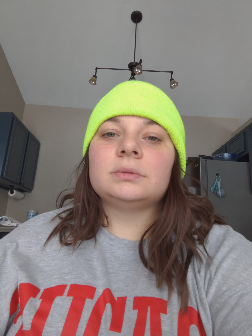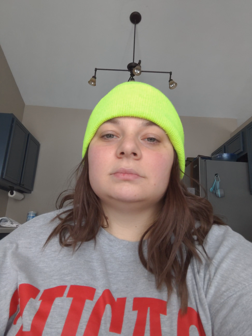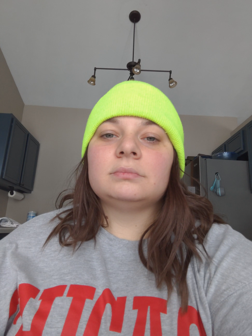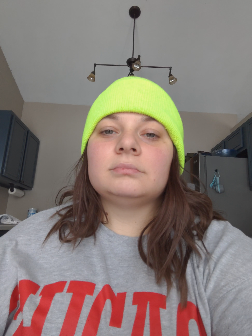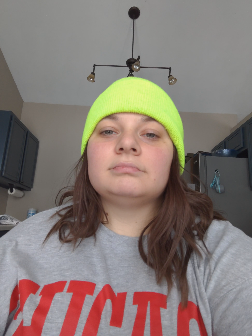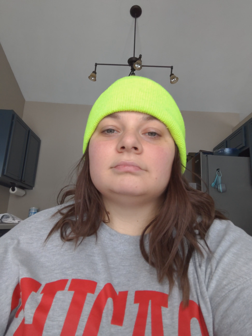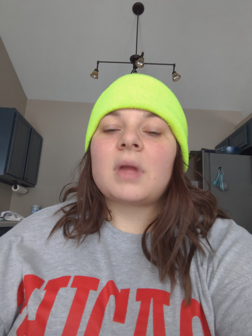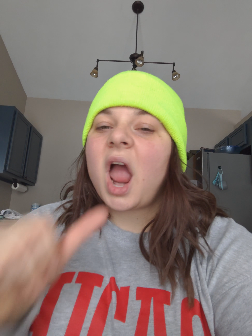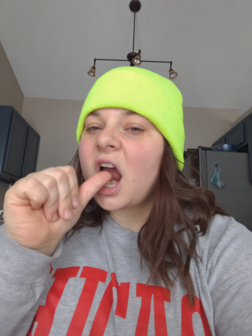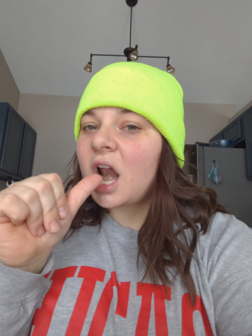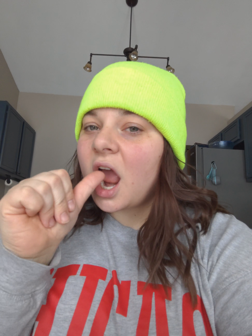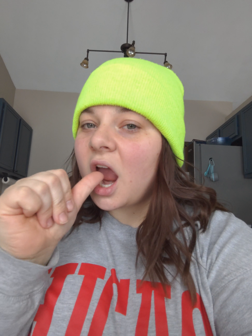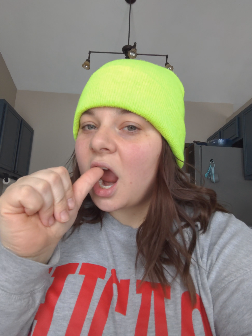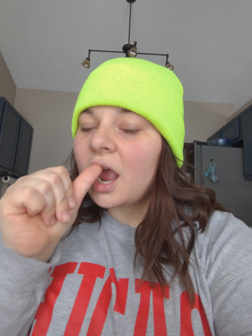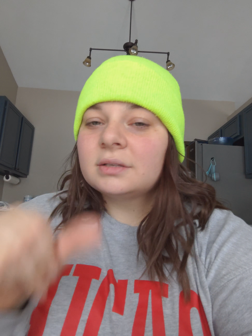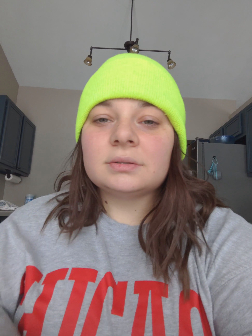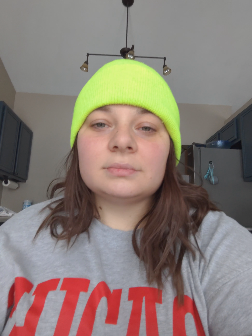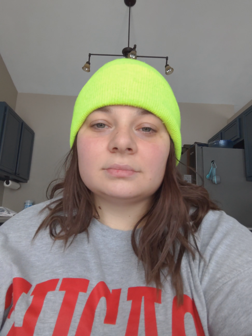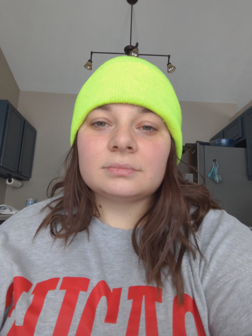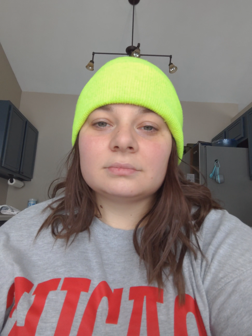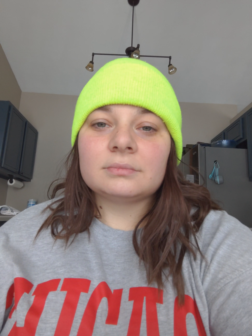nuts